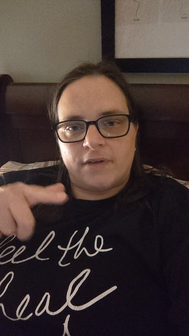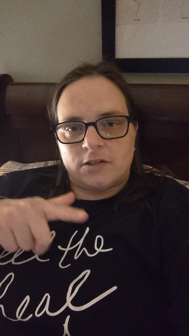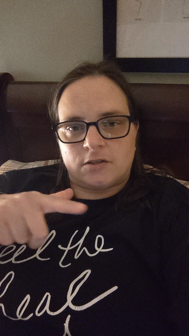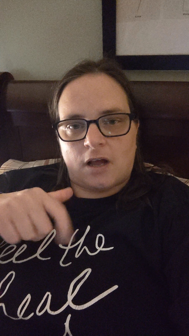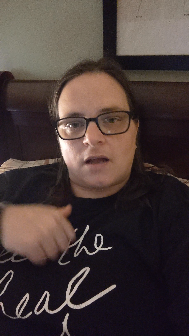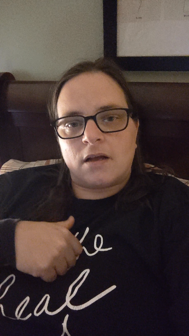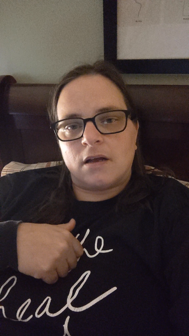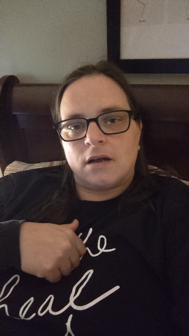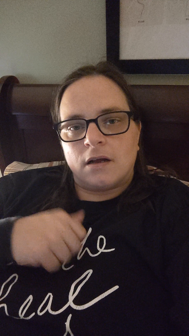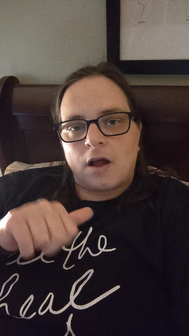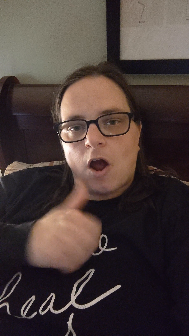other